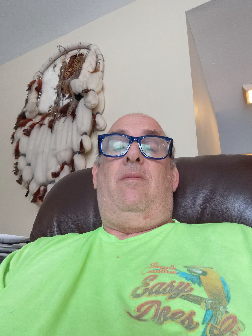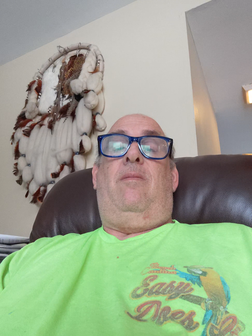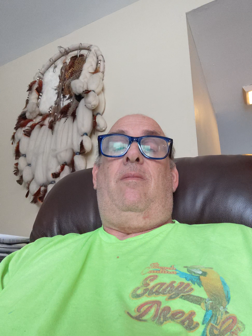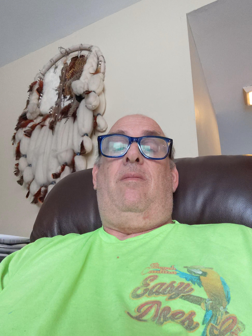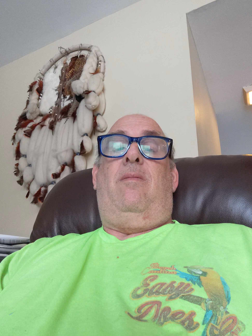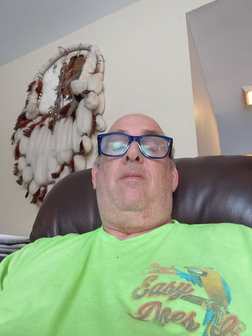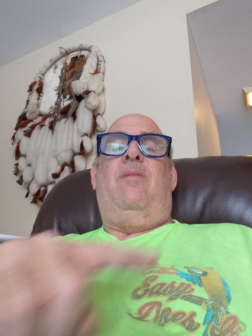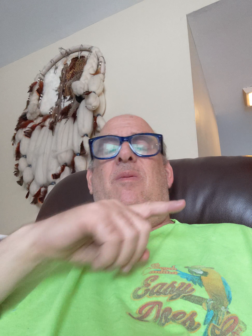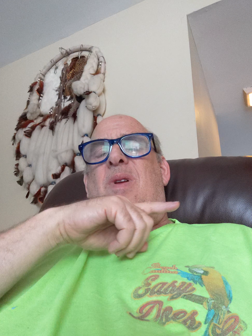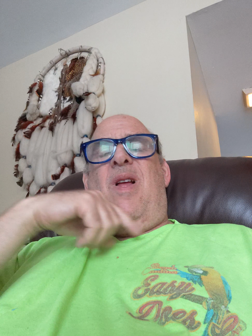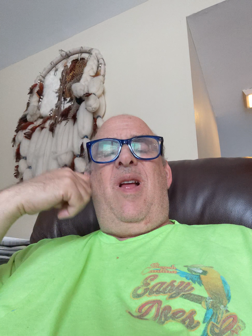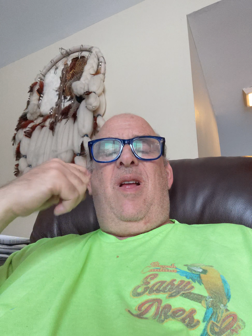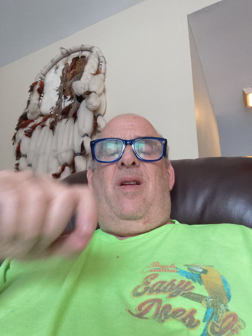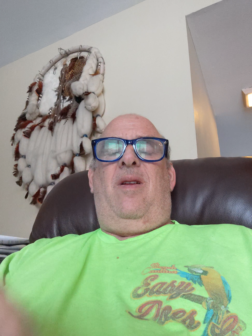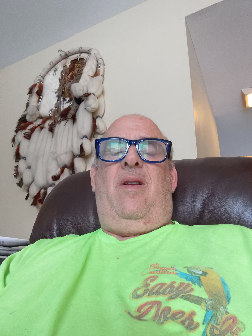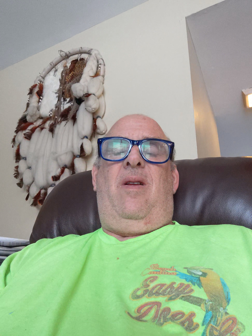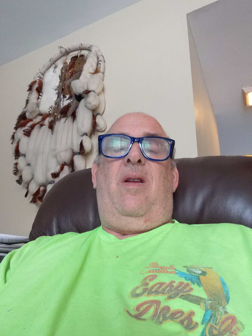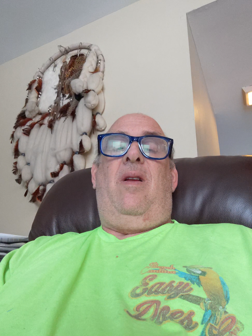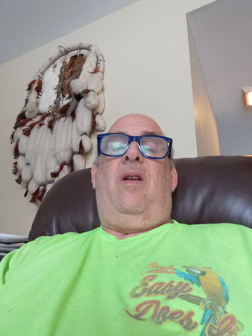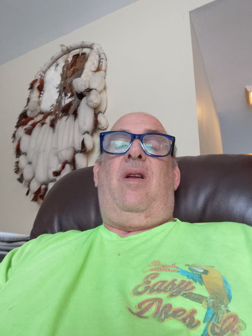dryer